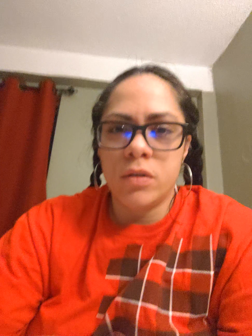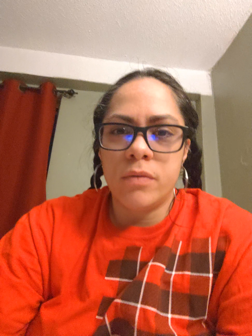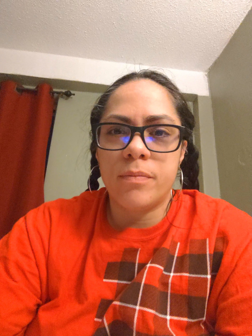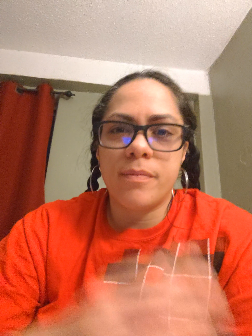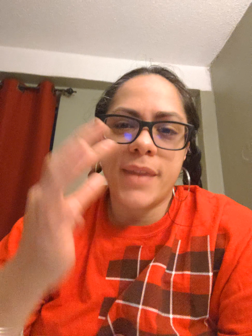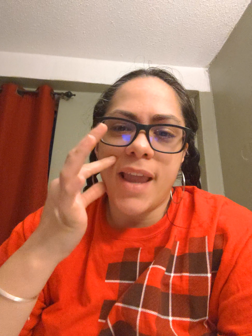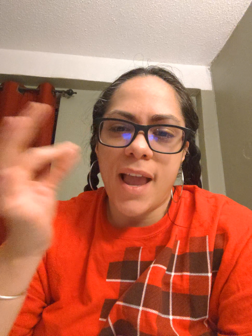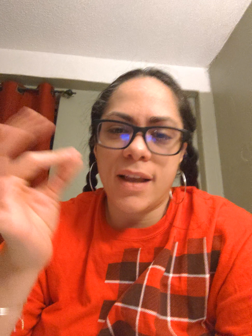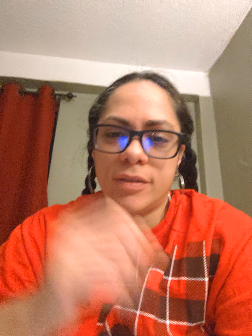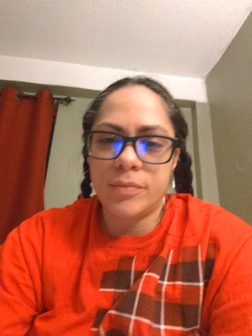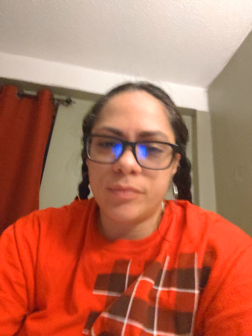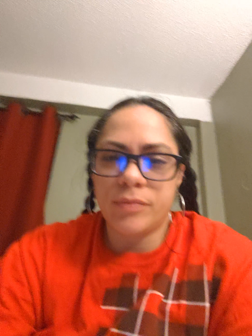cat